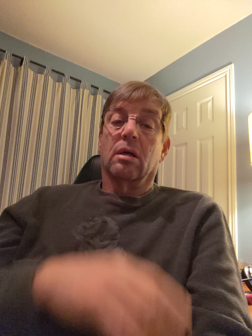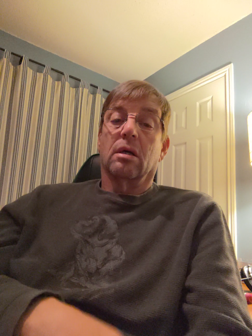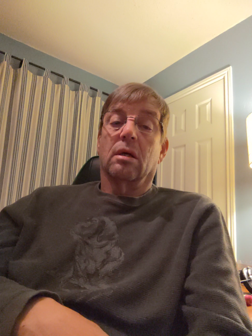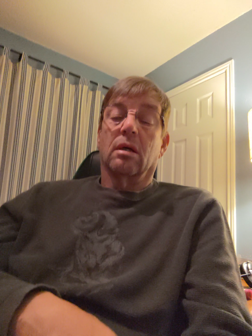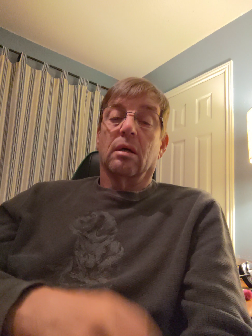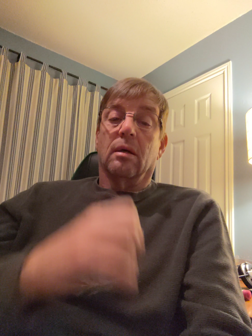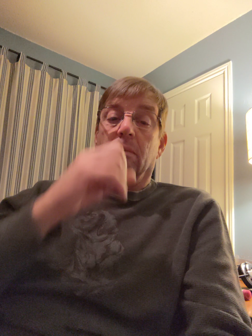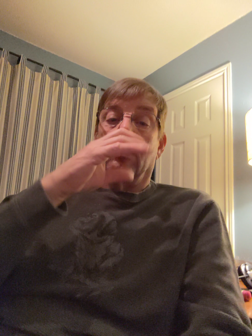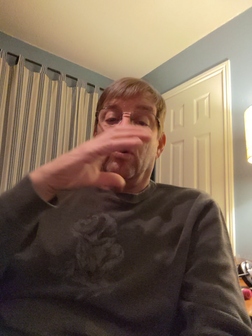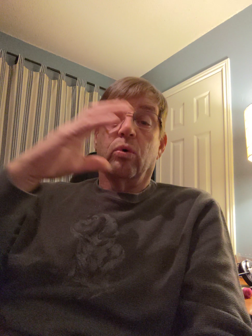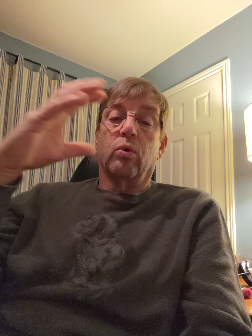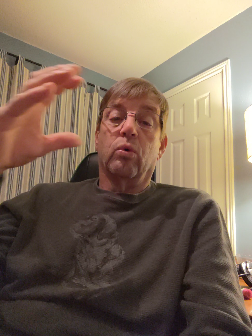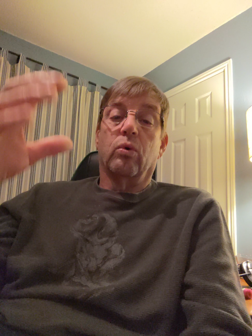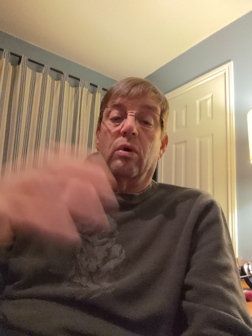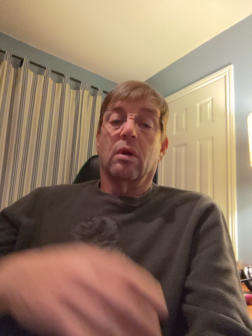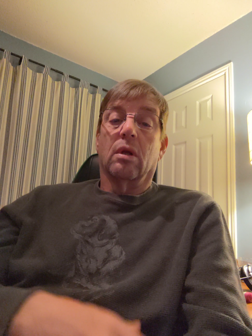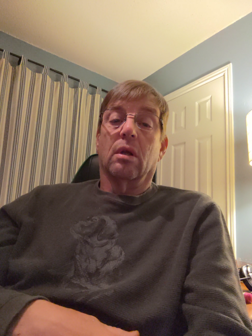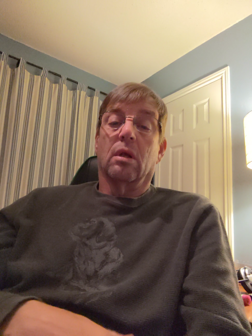balloon